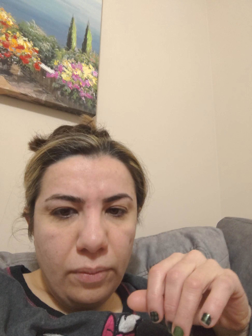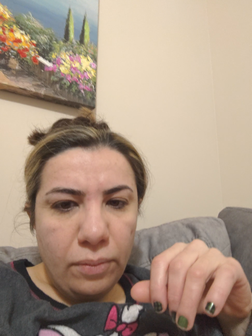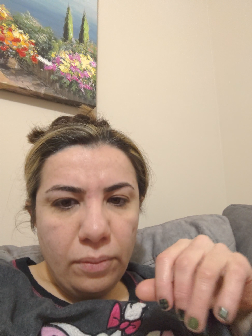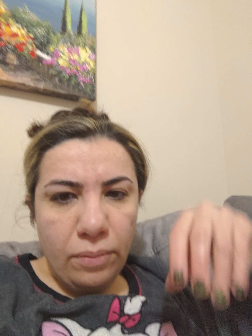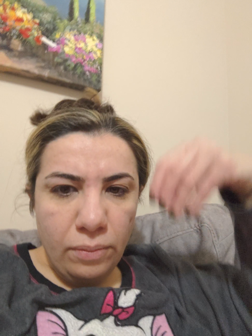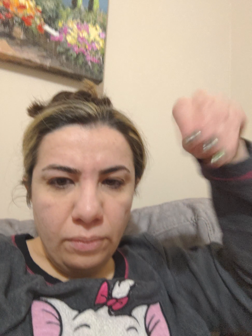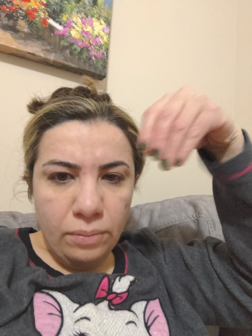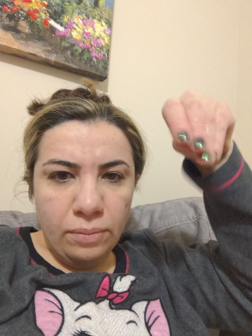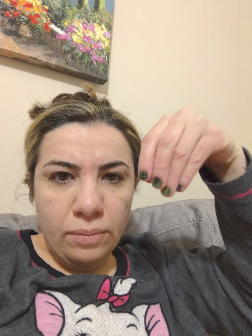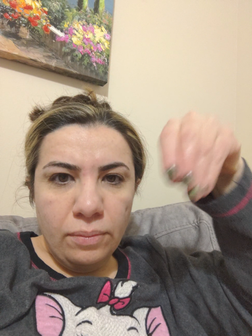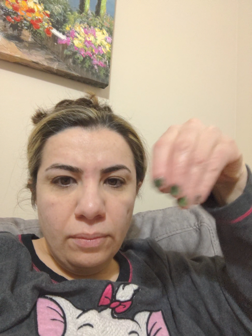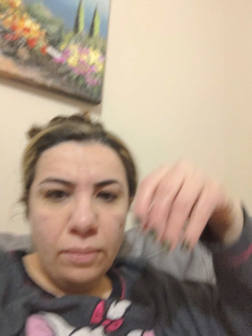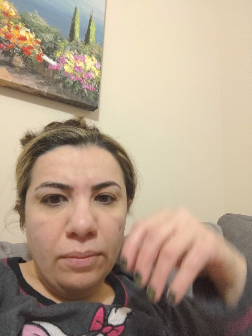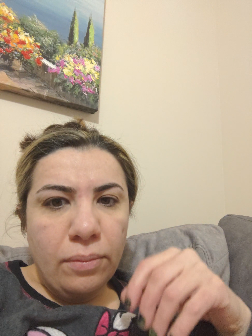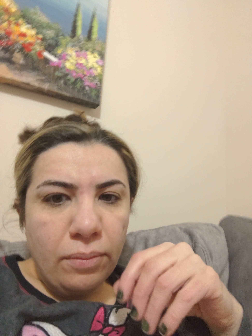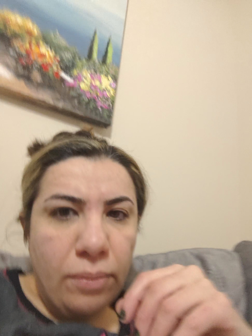store